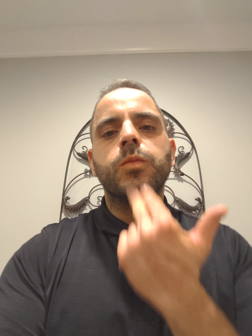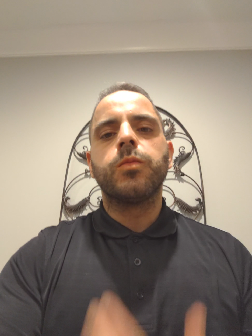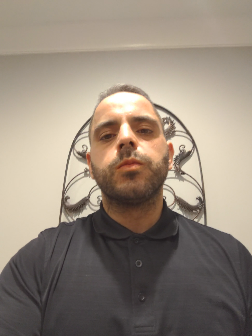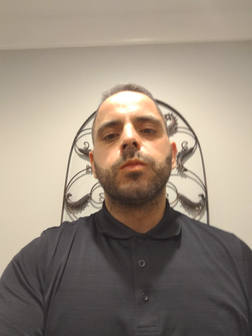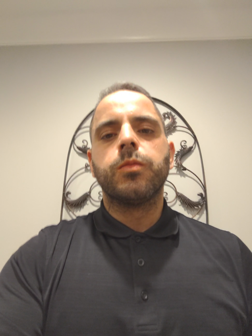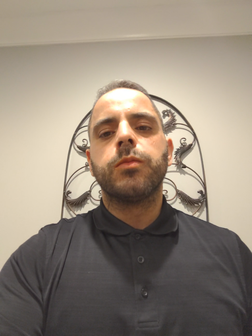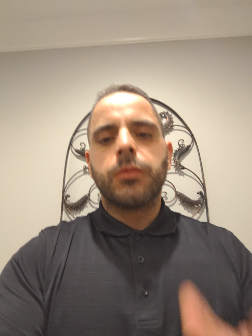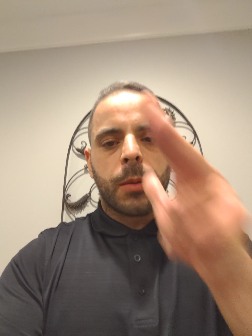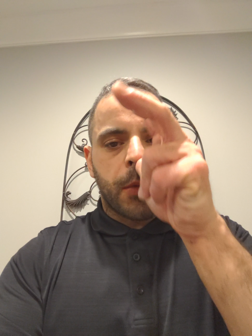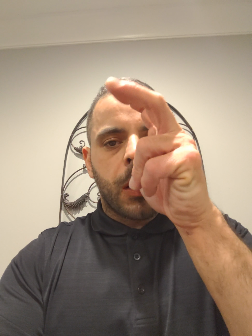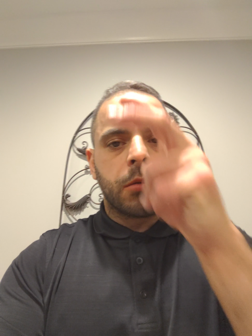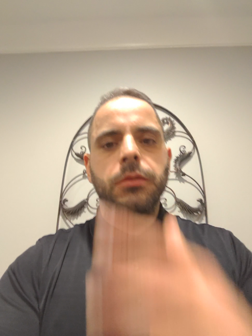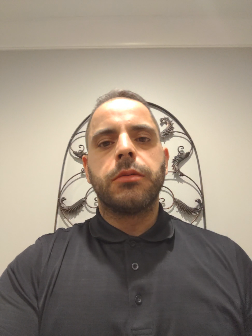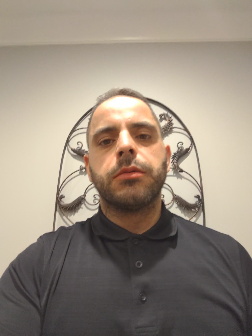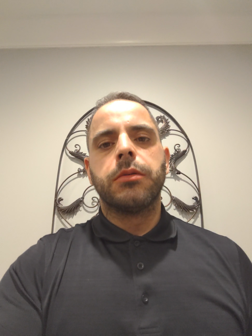bug